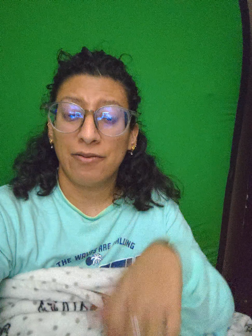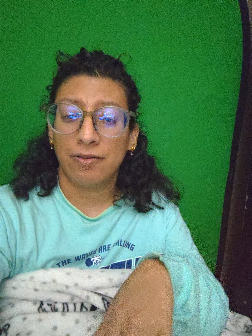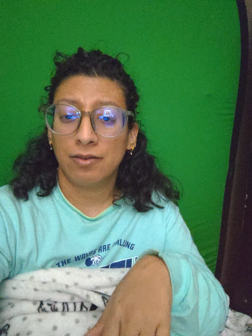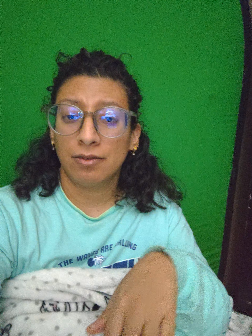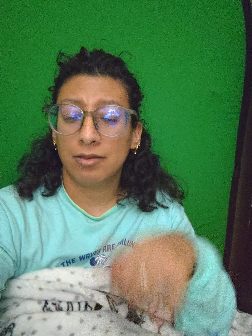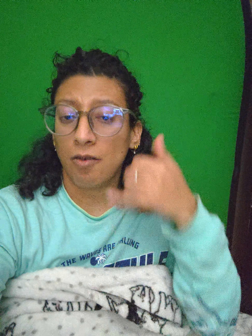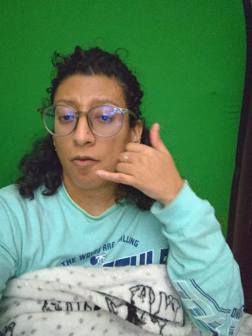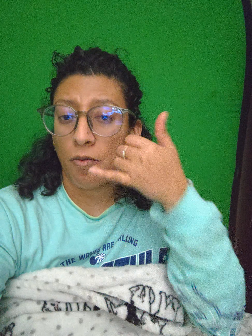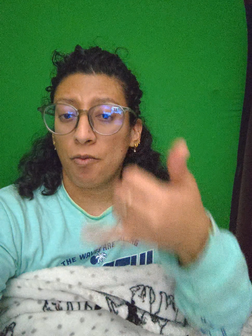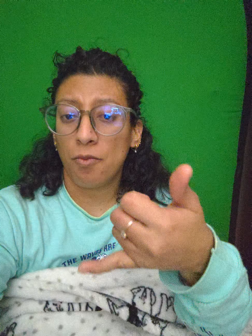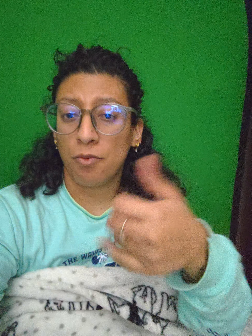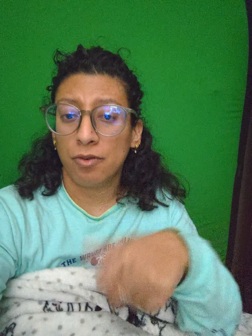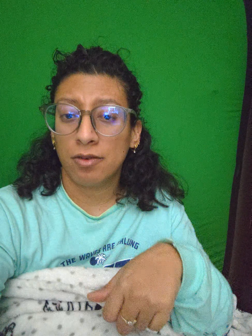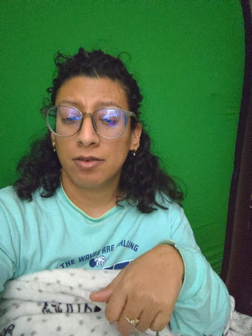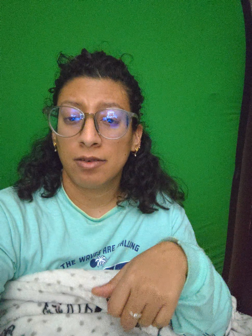call on the phone